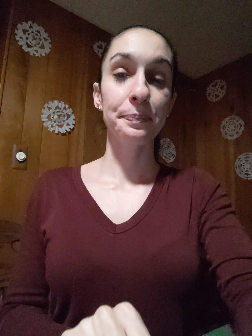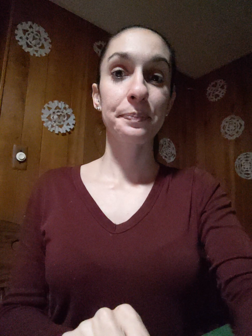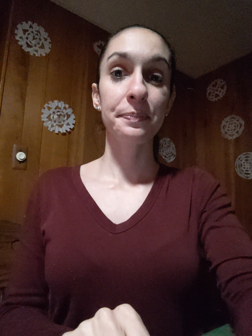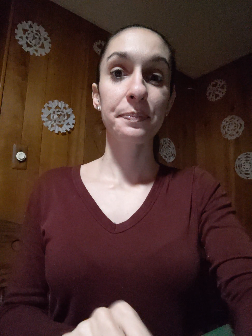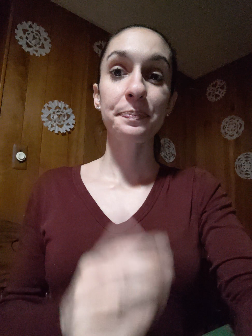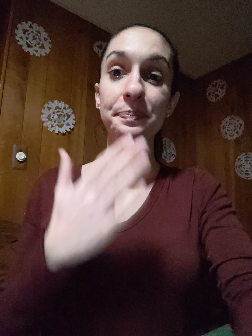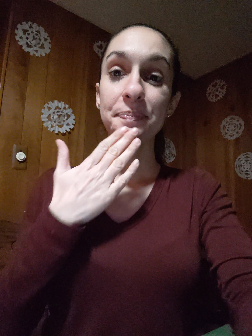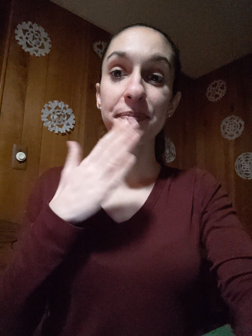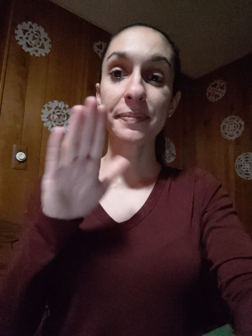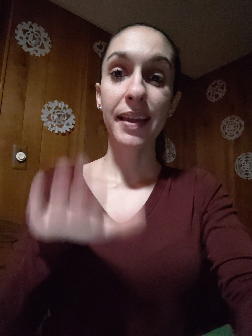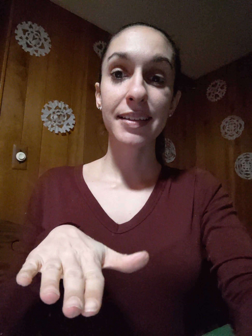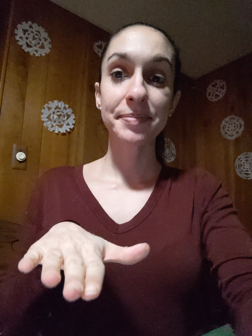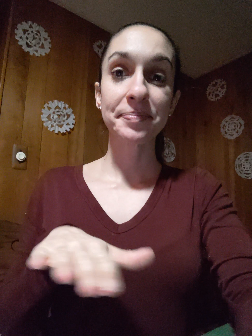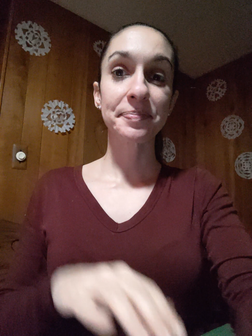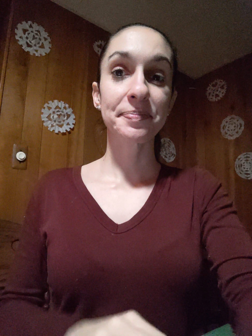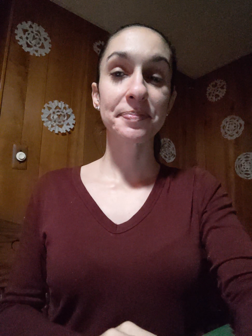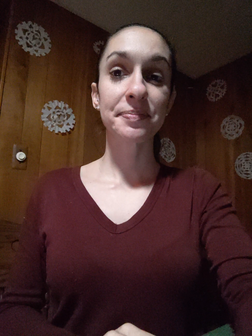bad